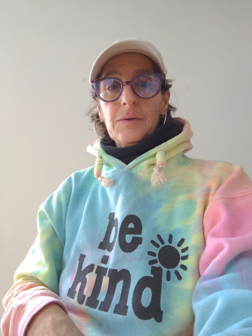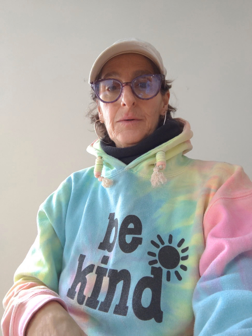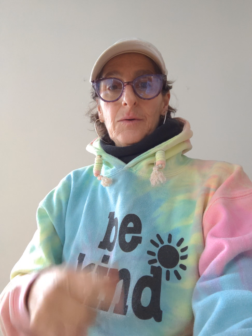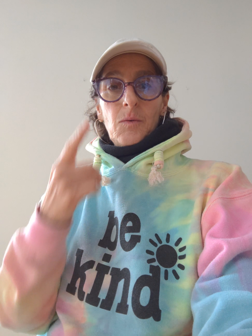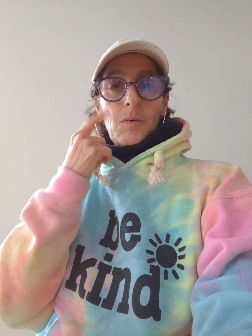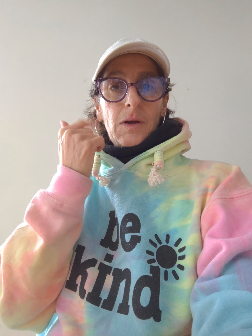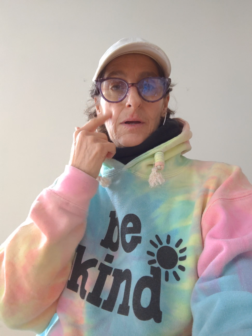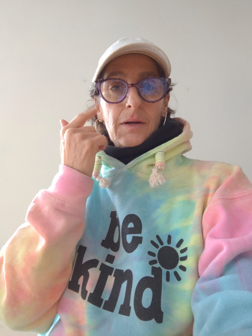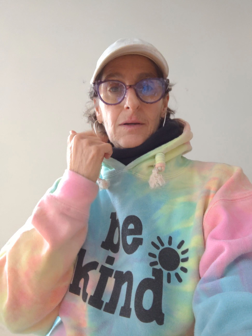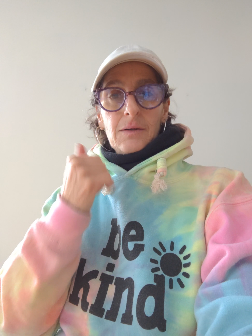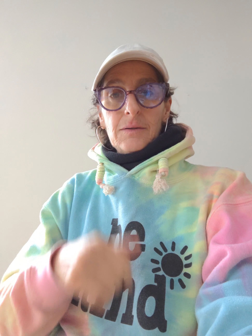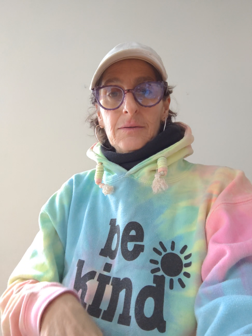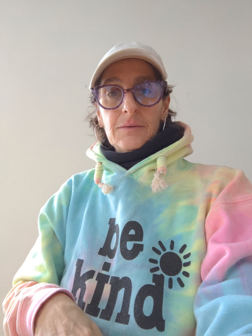cry